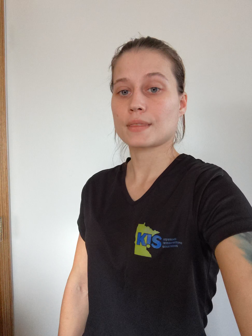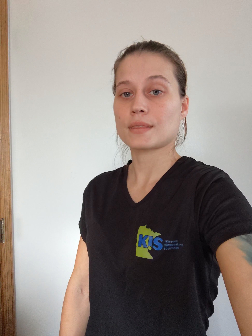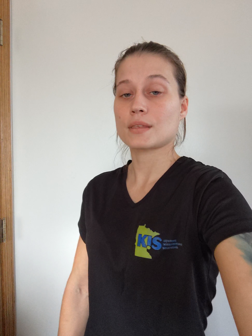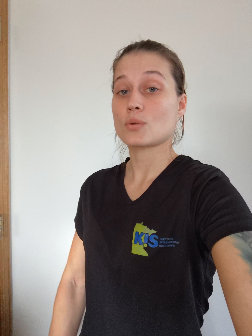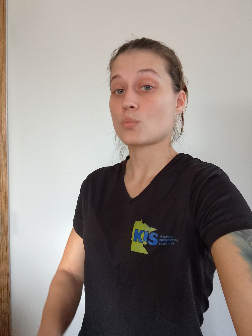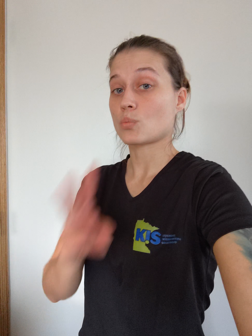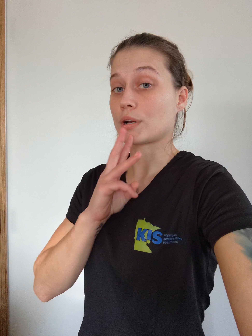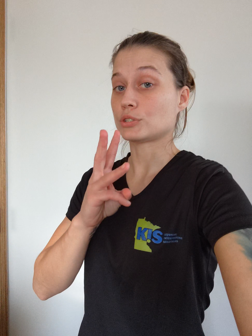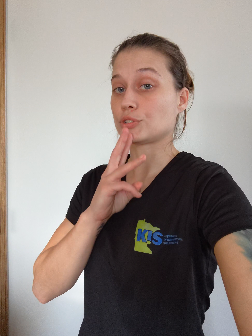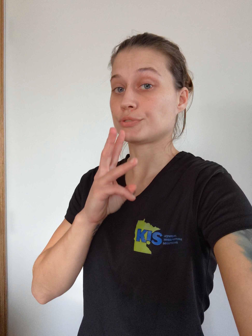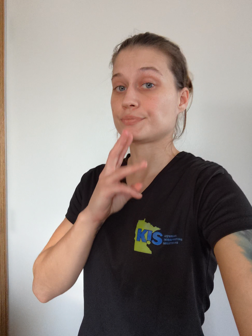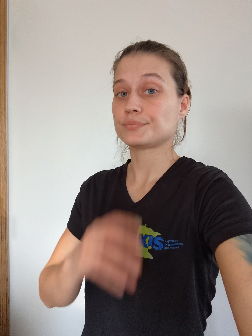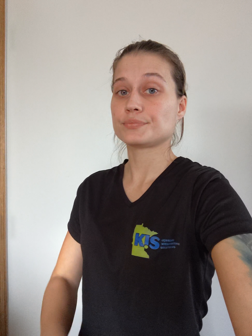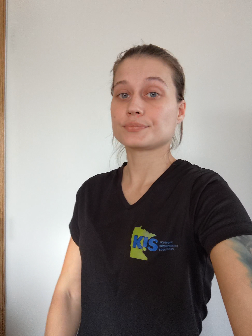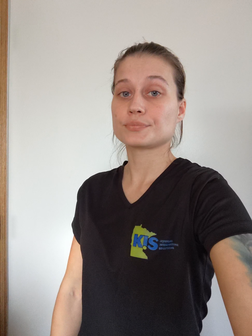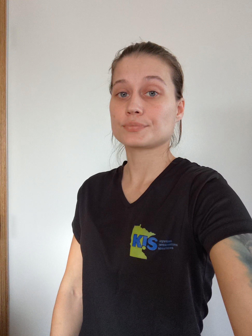water